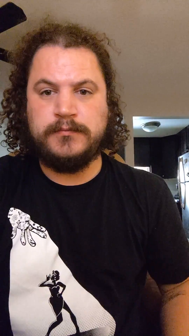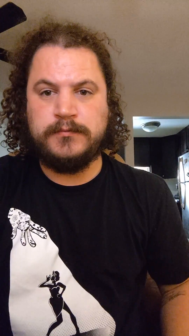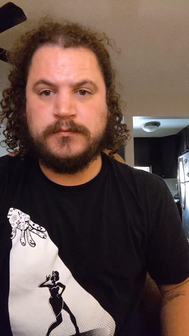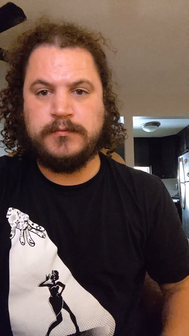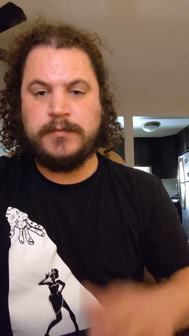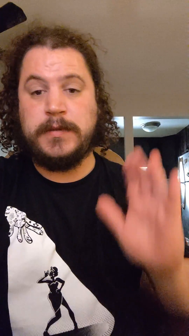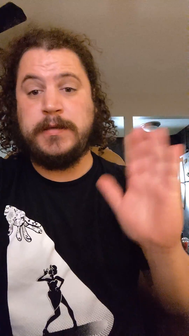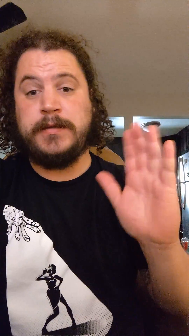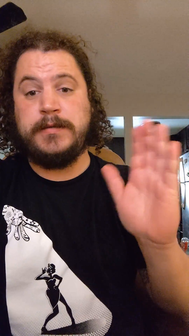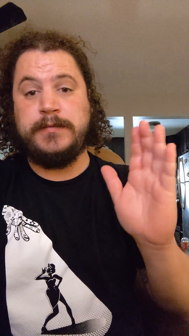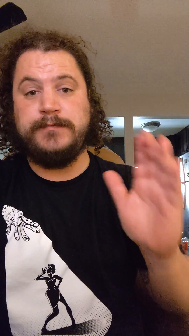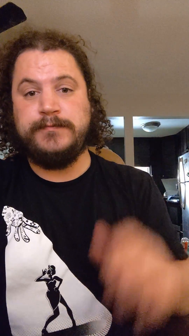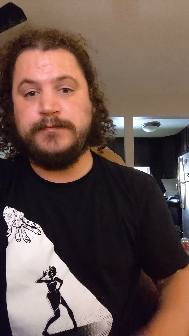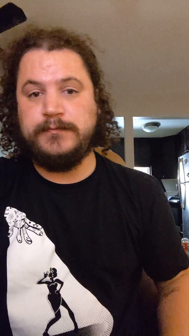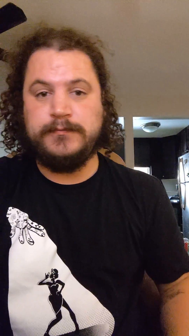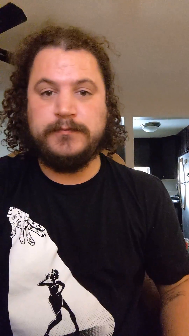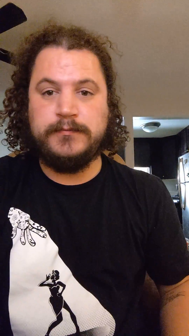hi